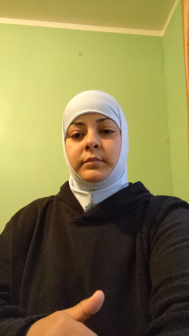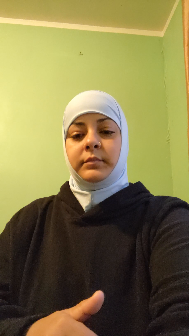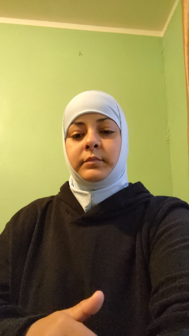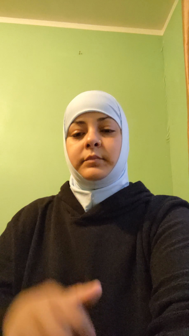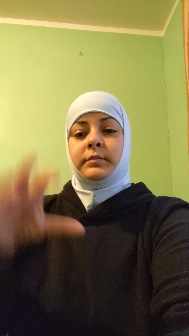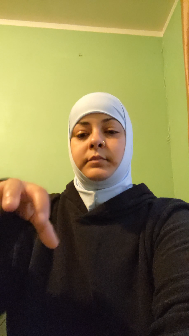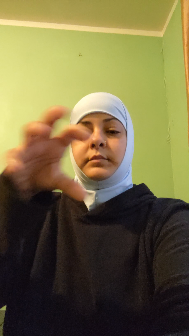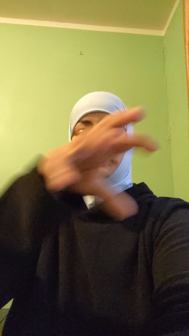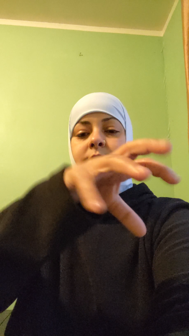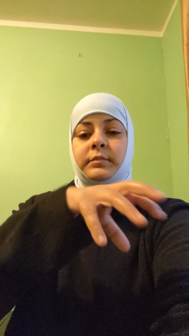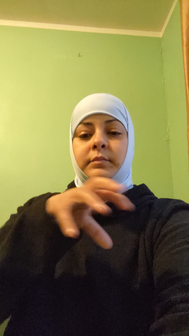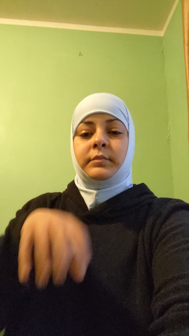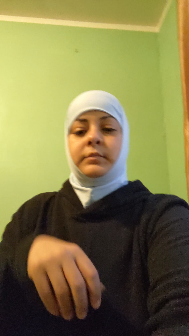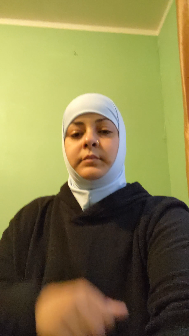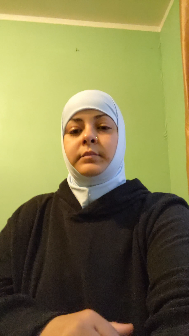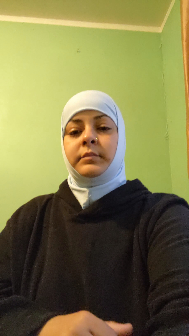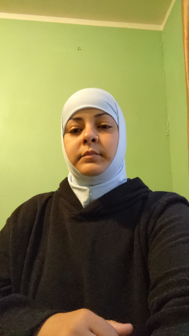block